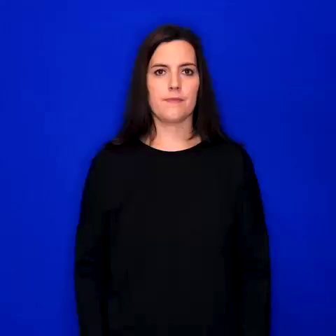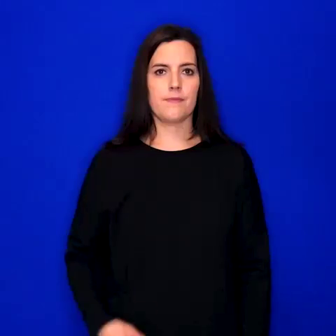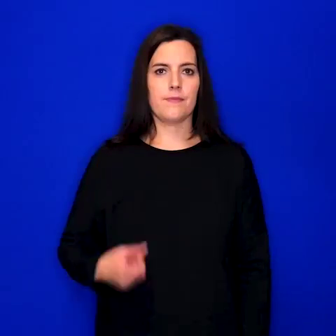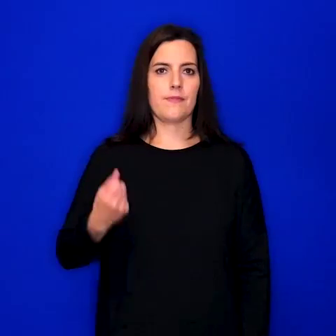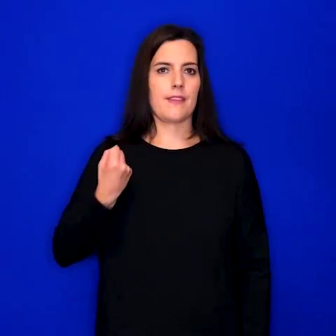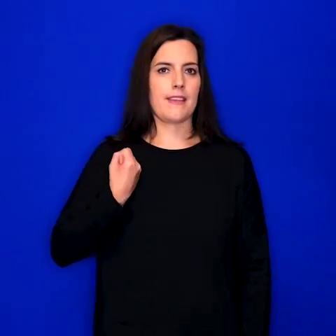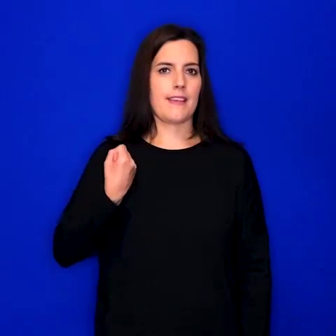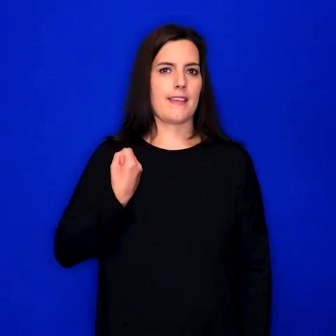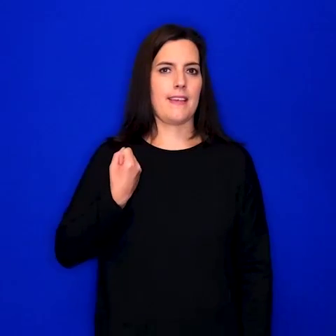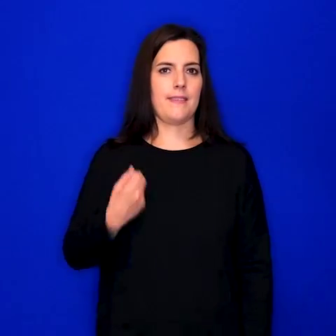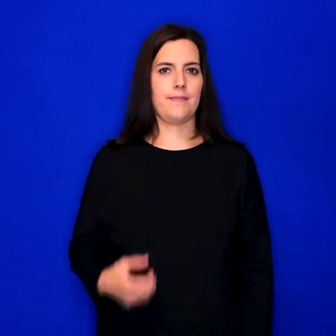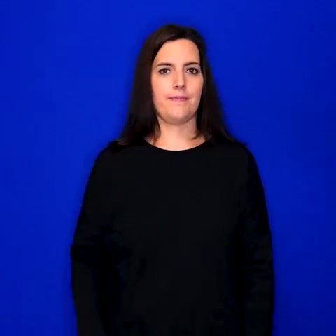caca